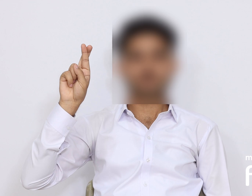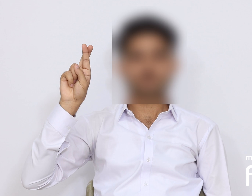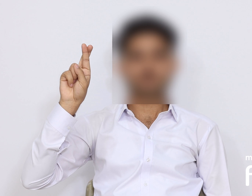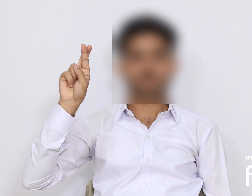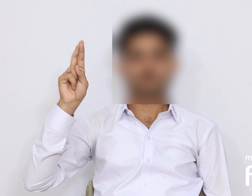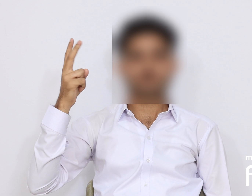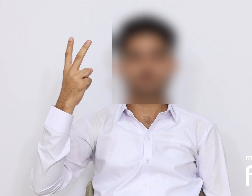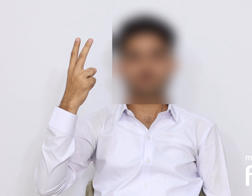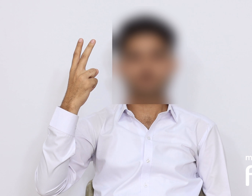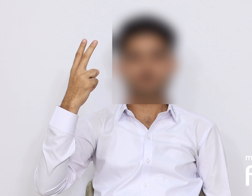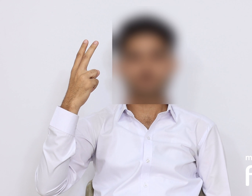ڑ